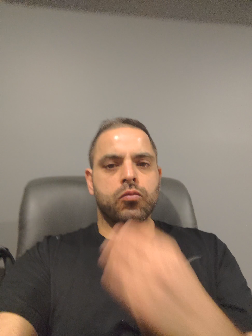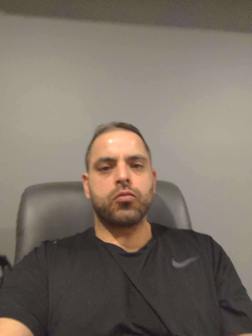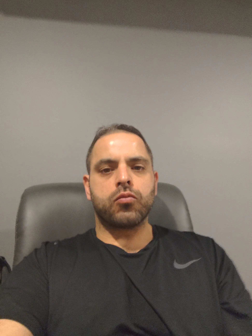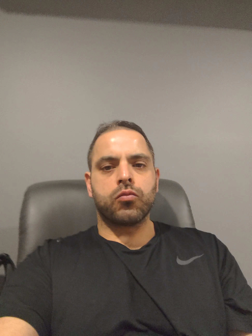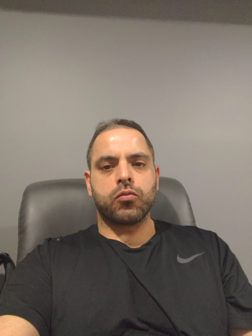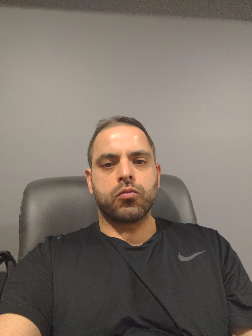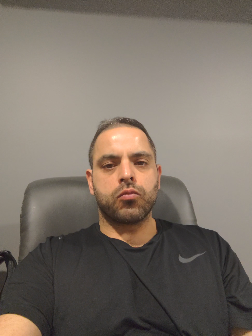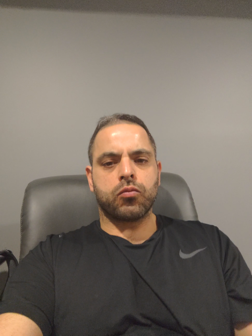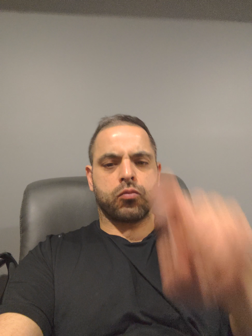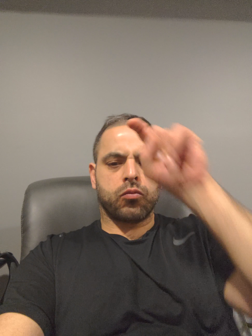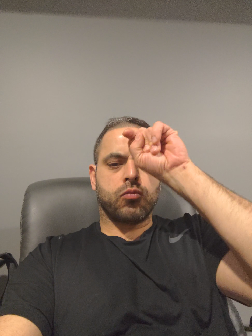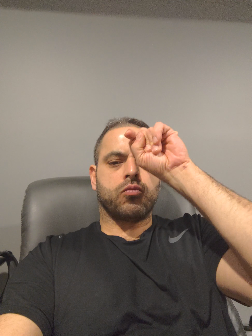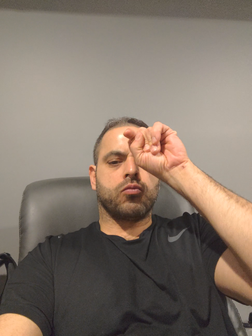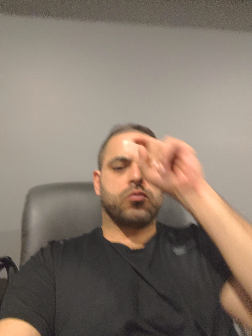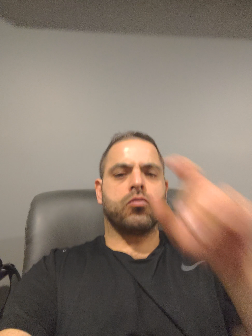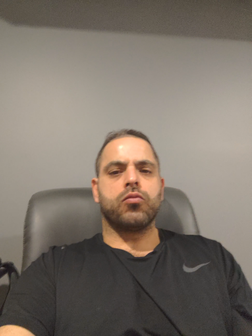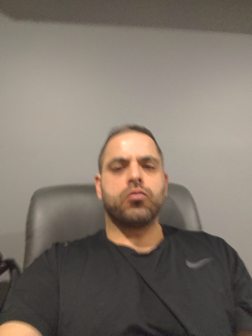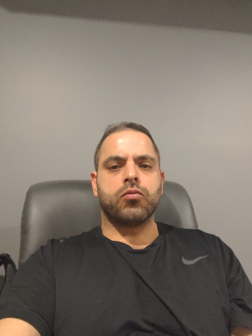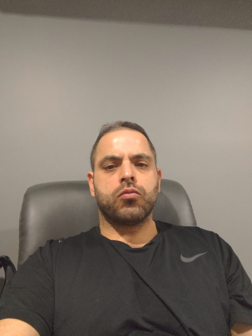puzzle